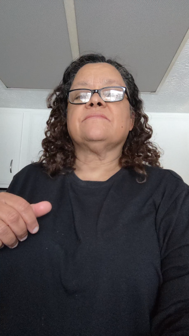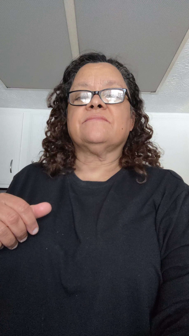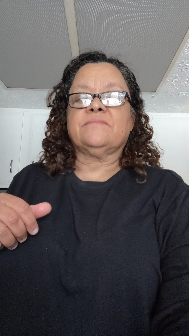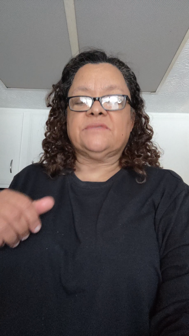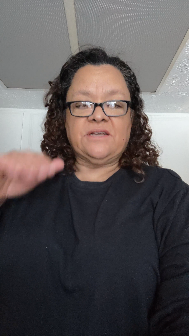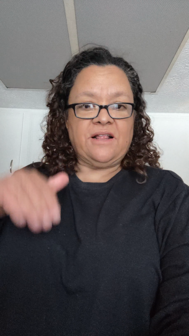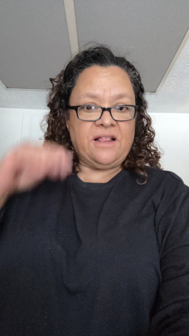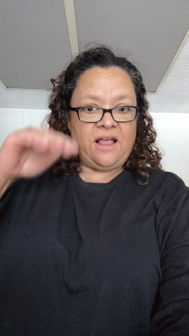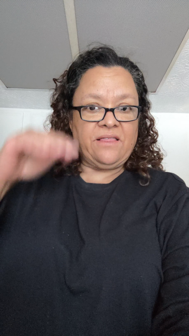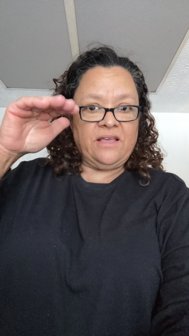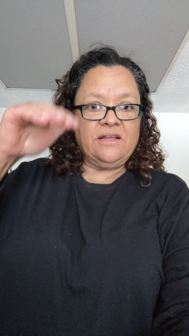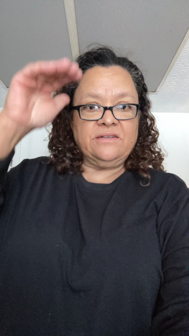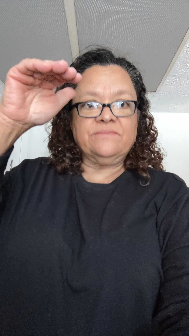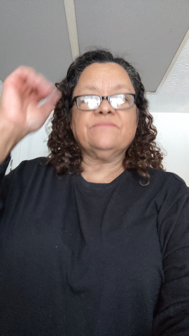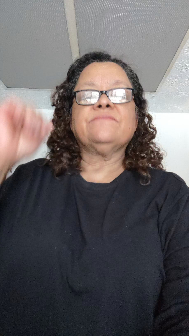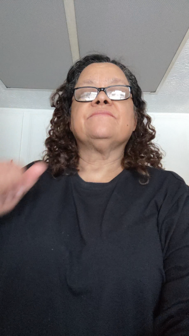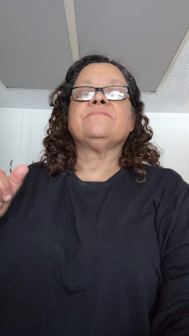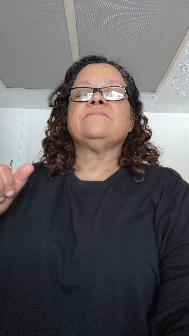ladder